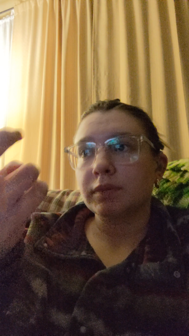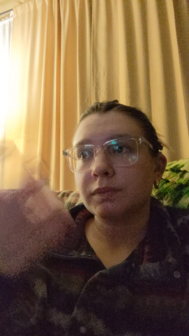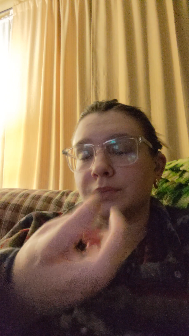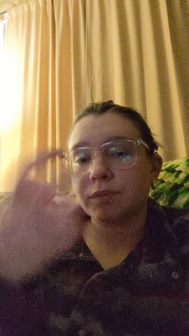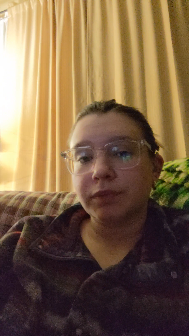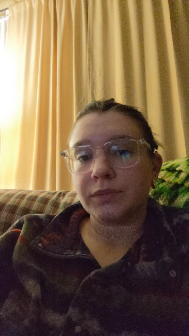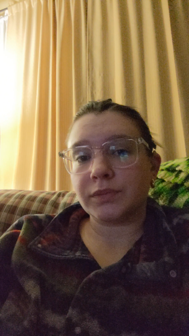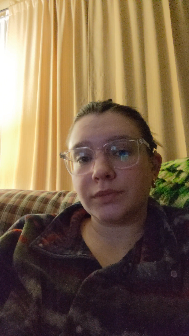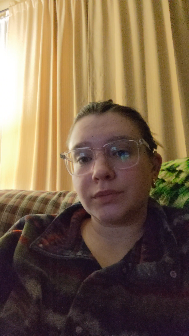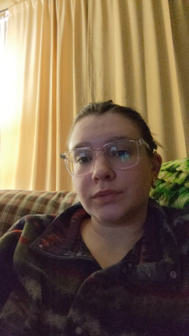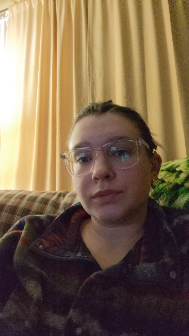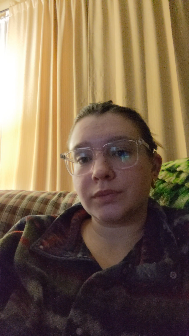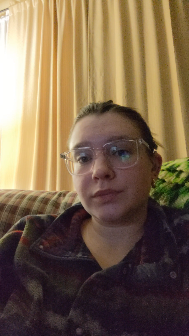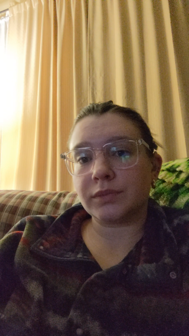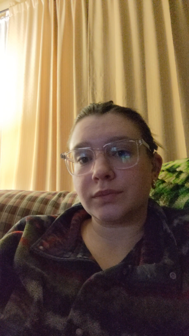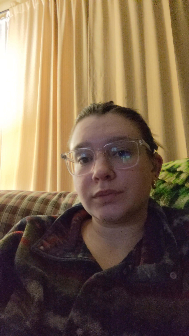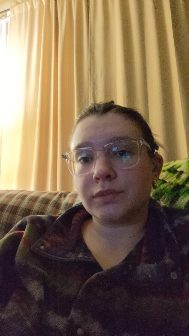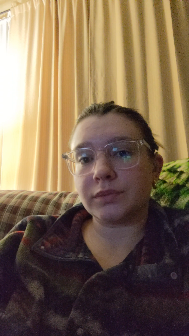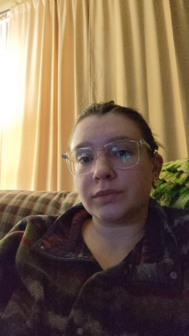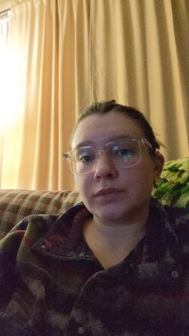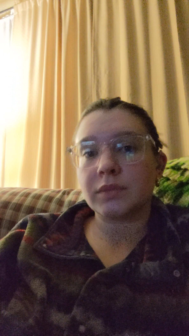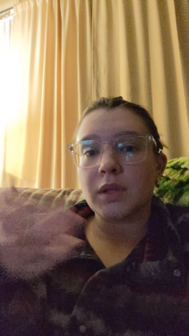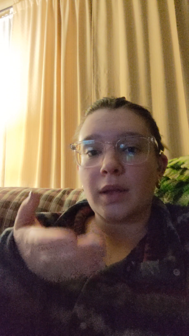oven